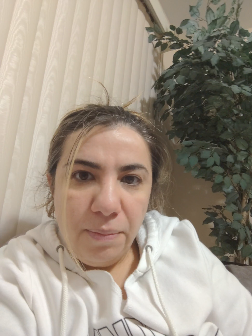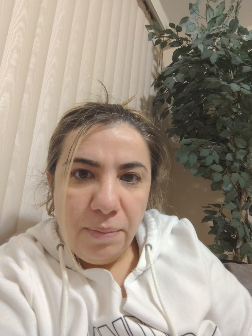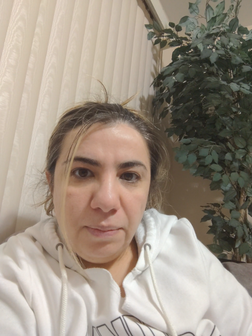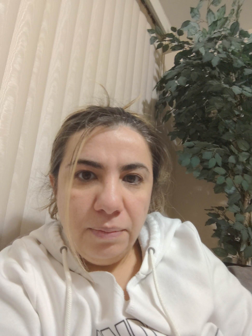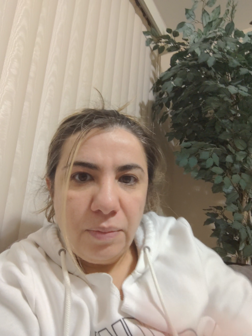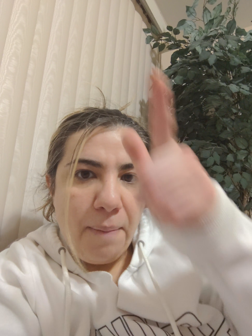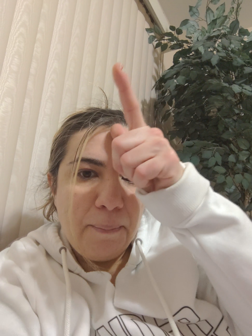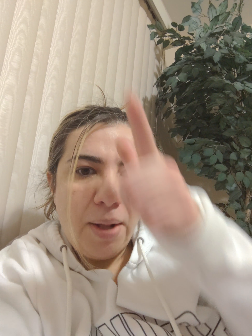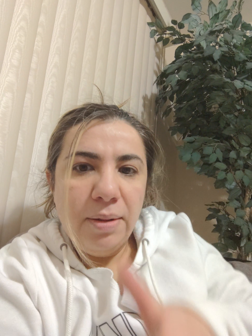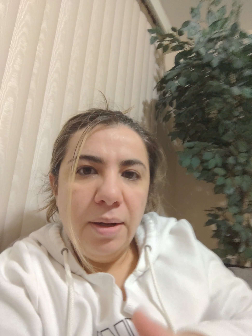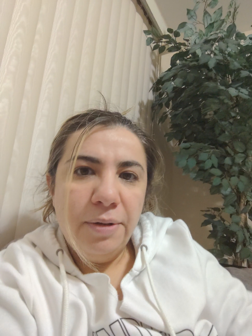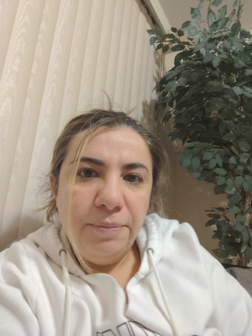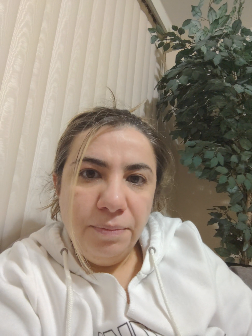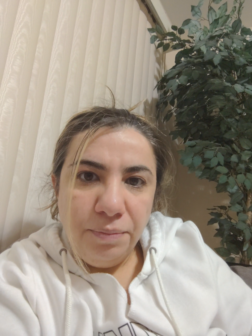brother